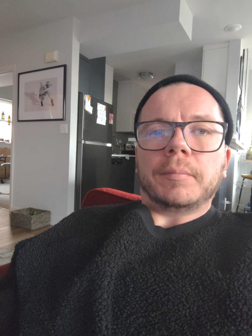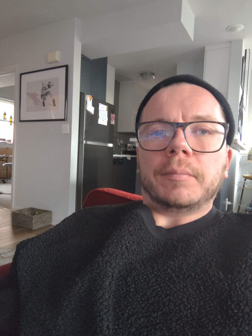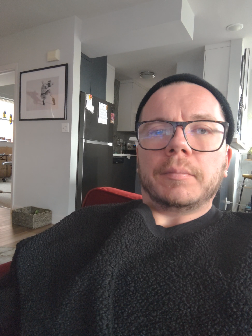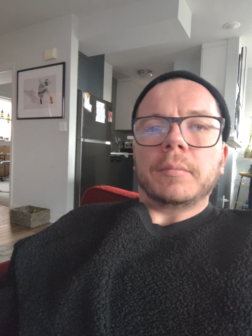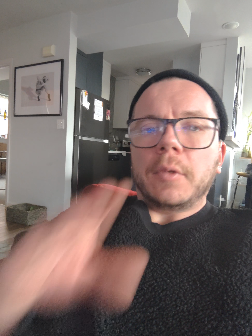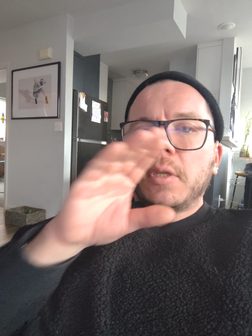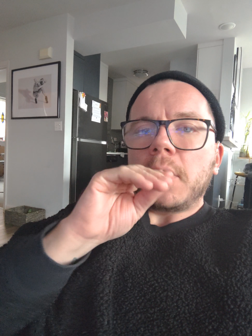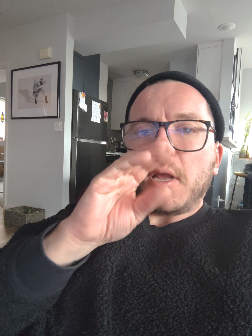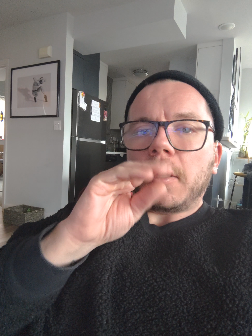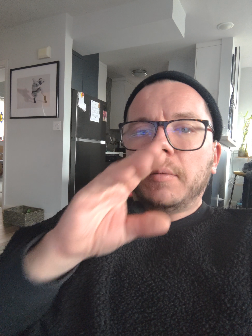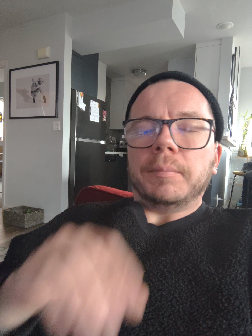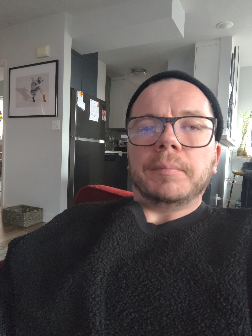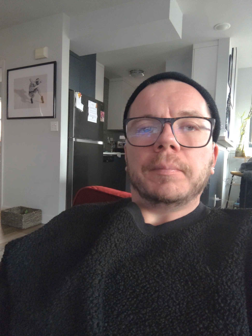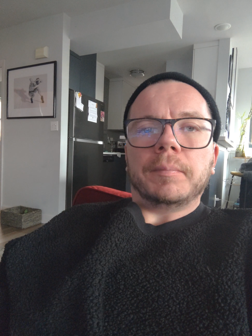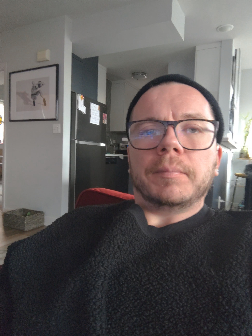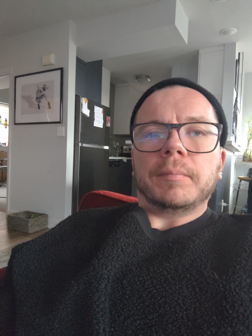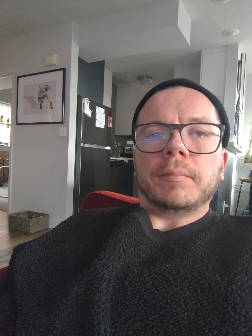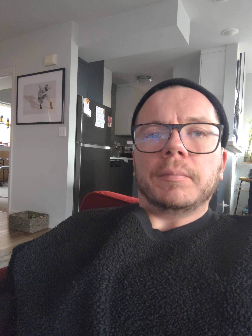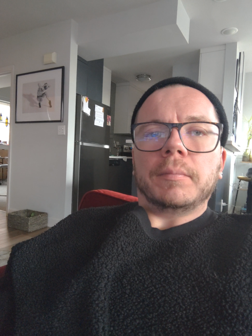duck